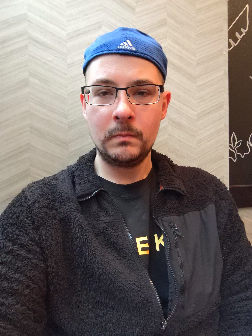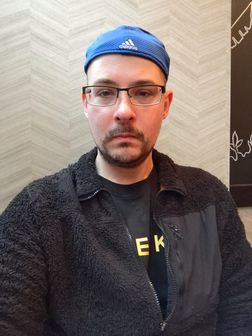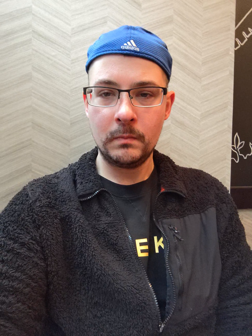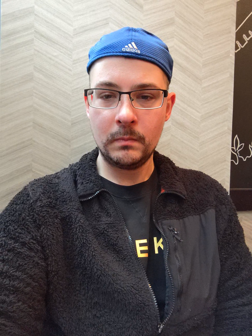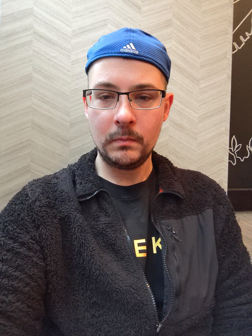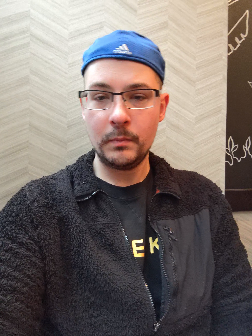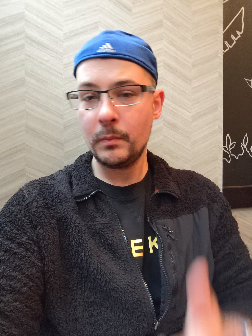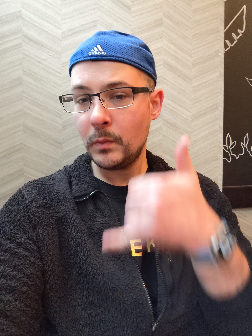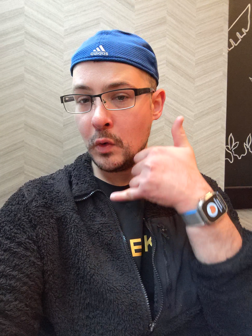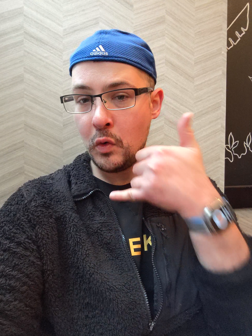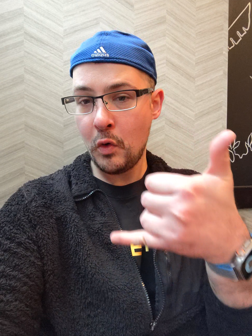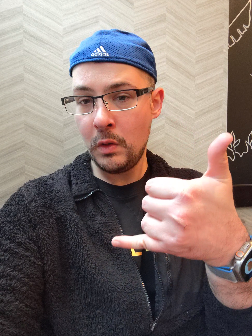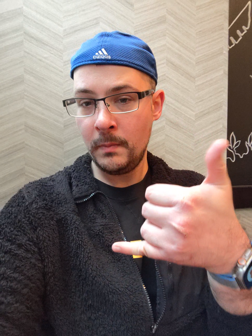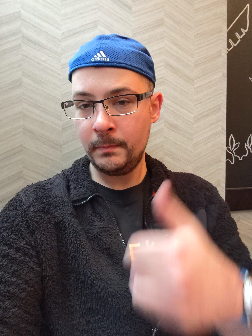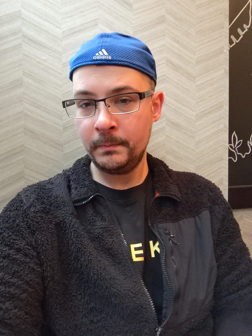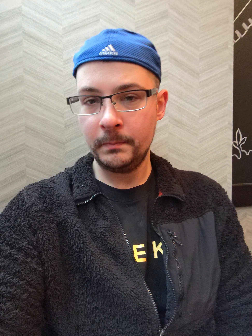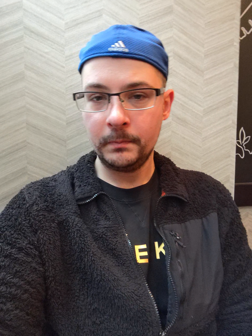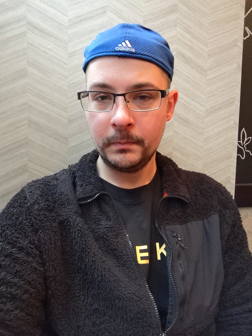call on the phone